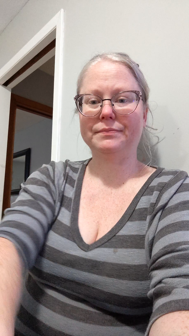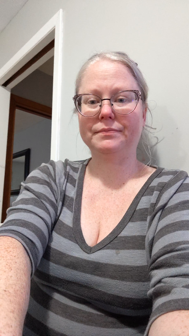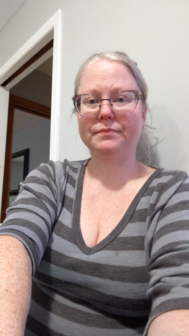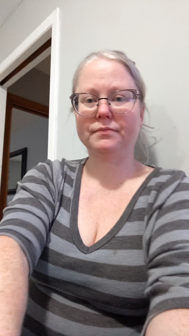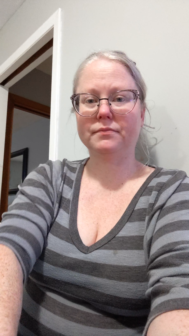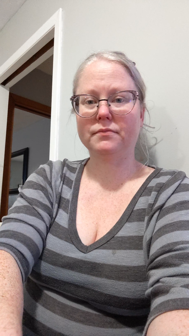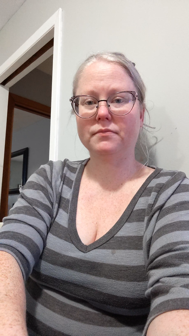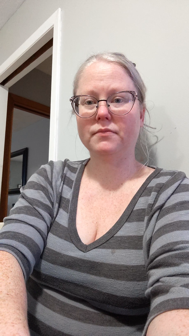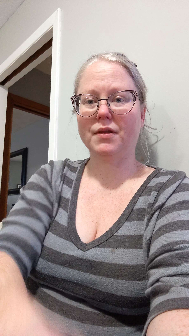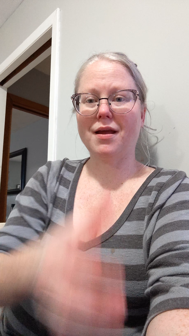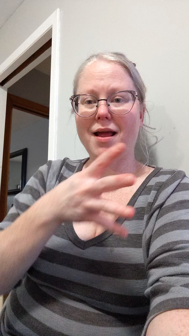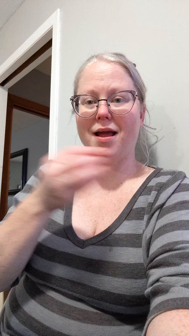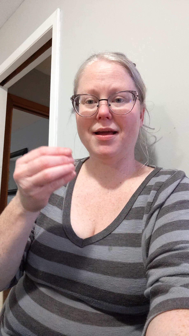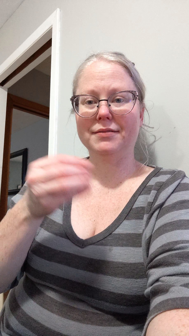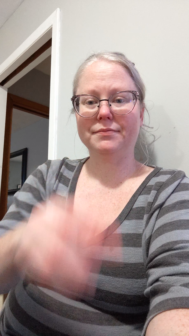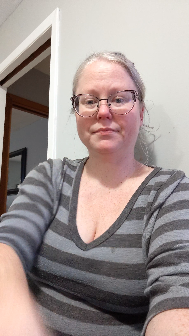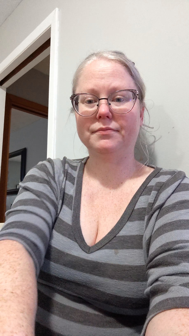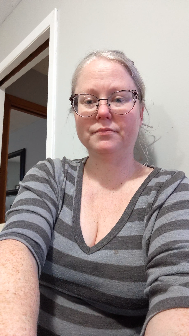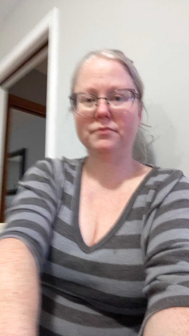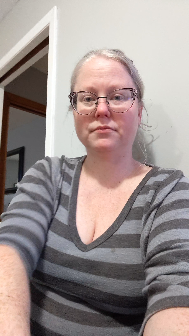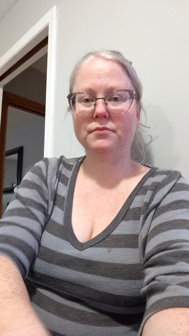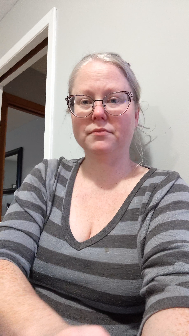and